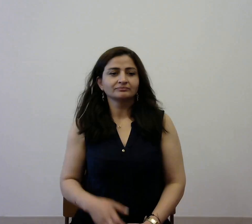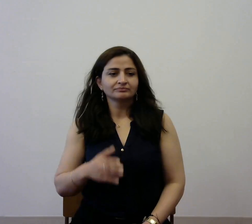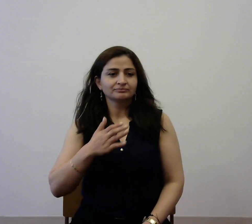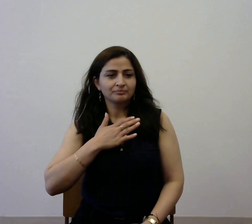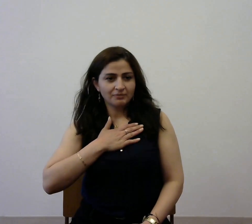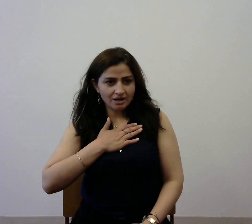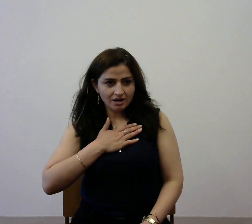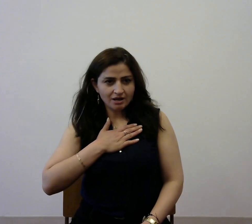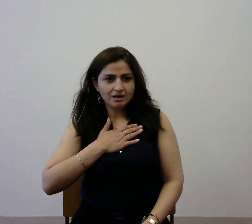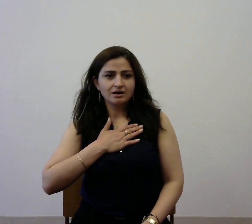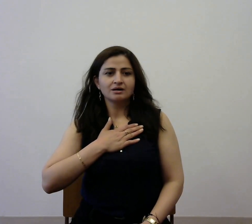mən